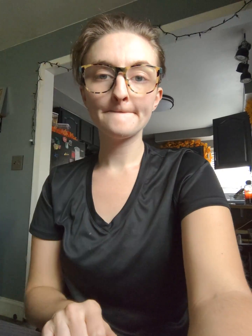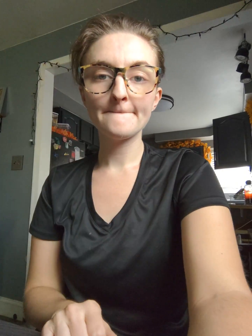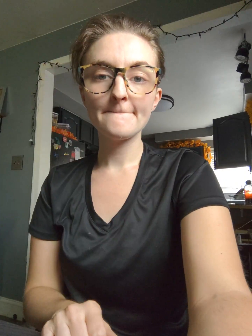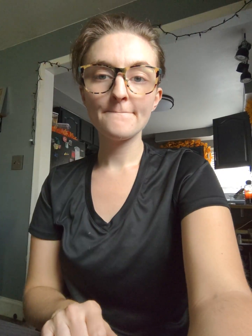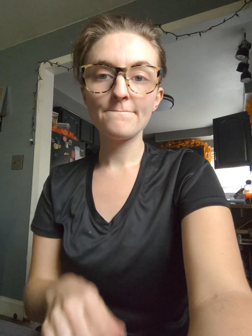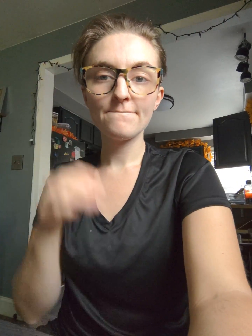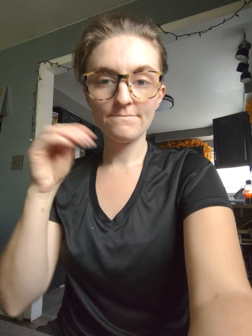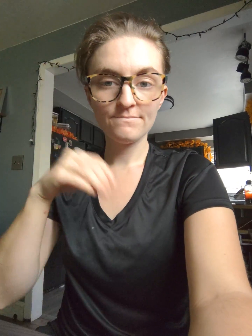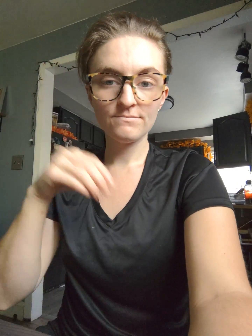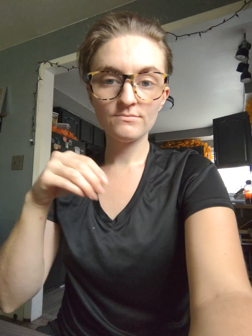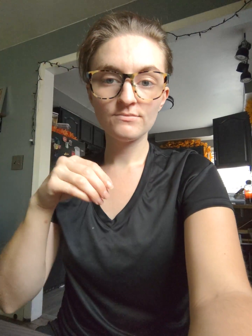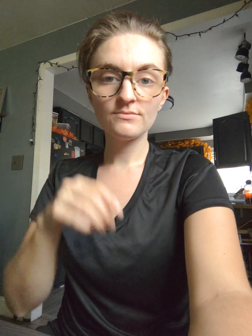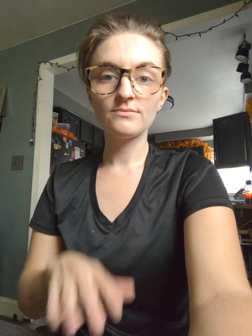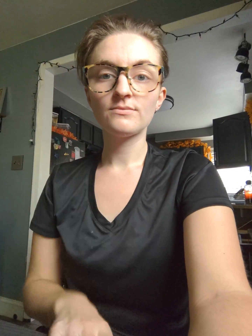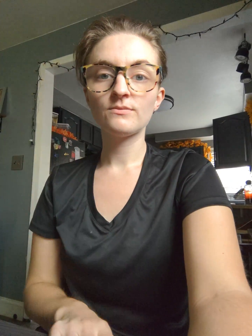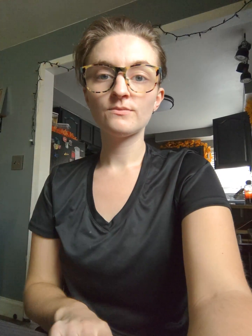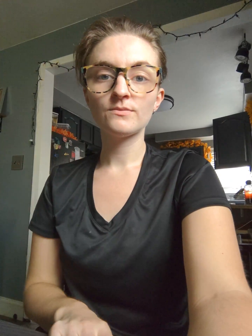inside